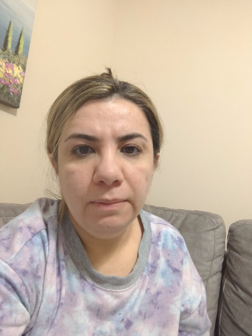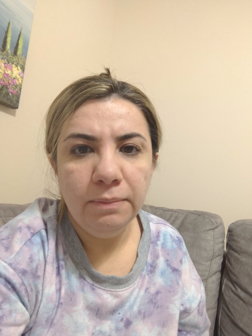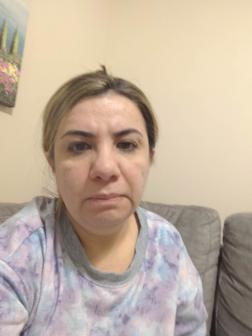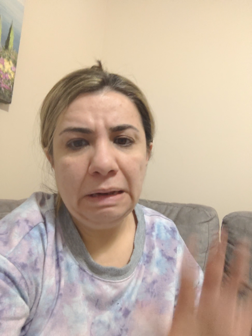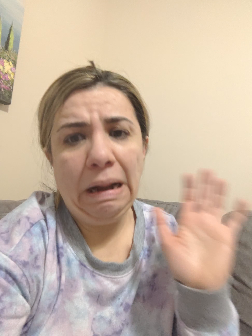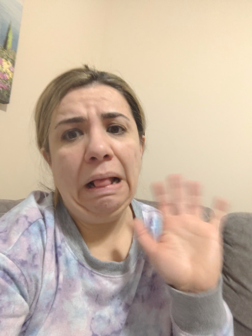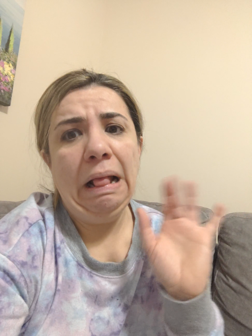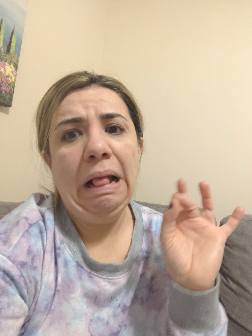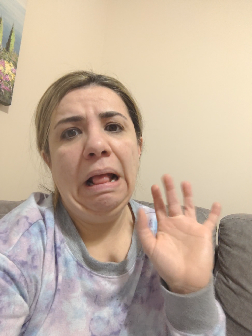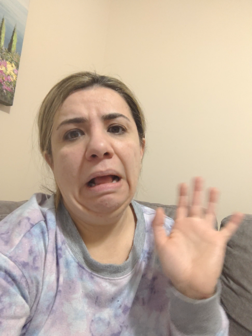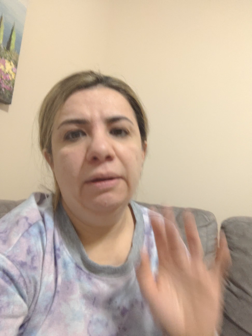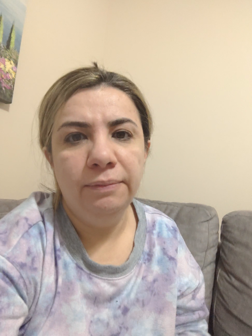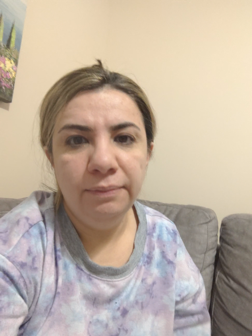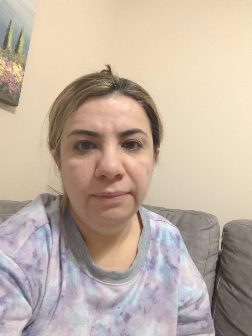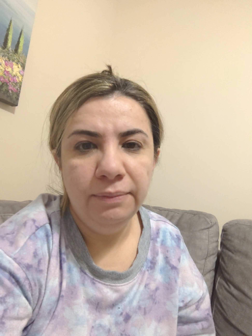yucky